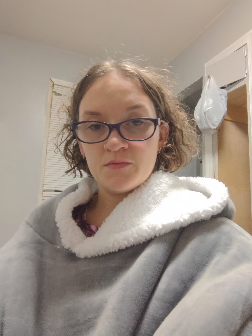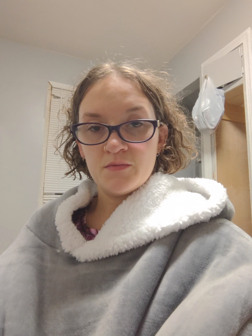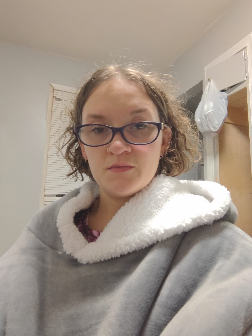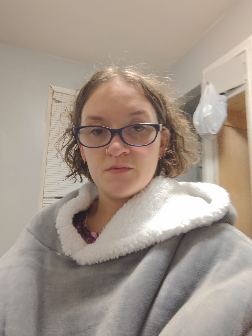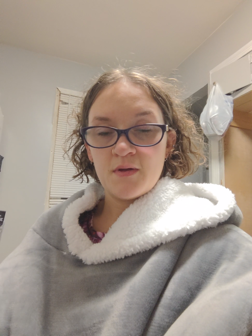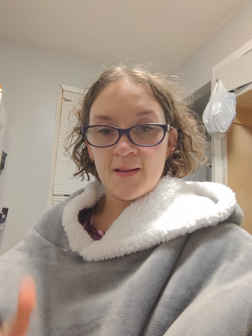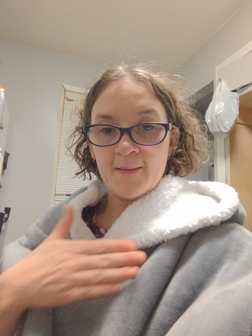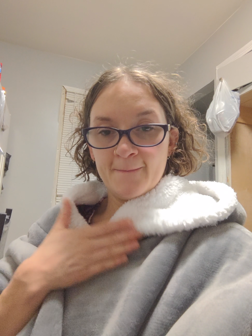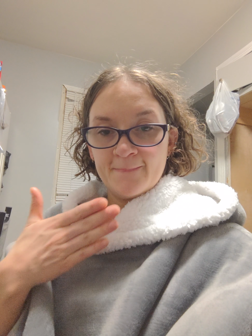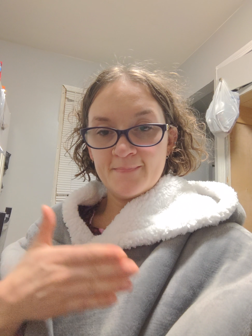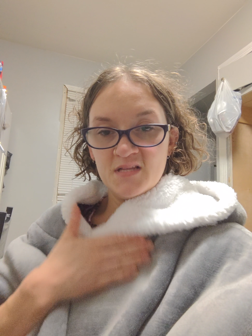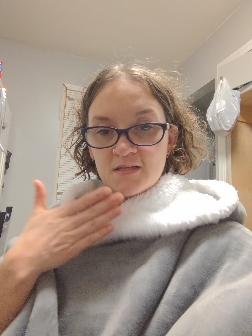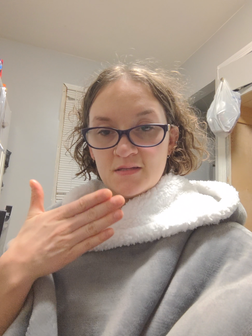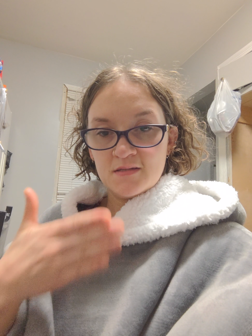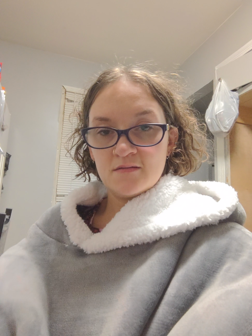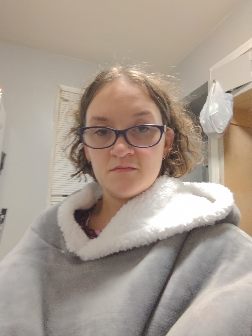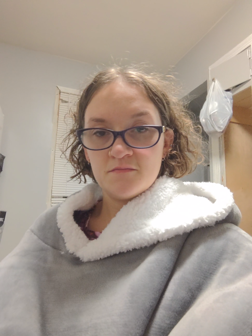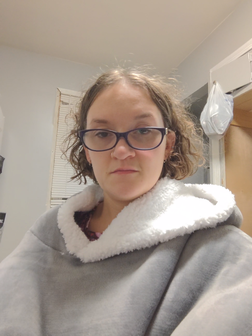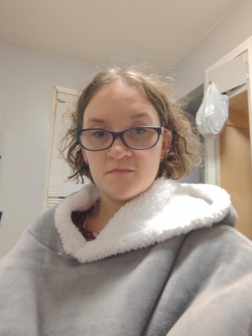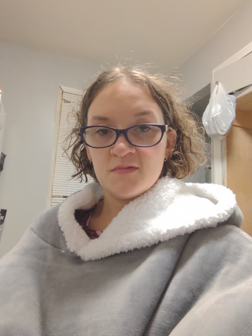happy